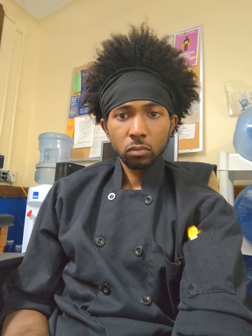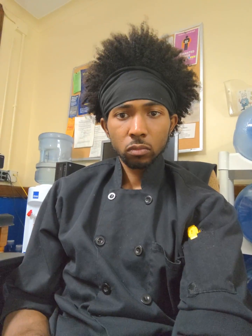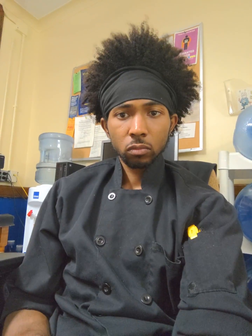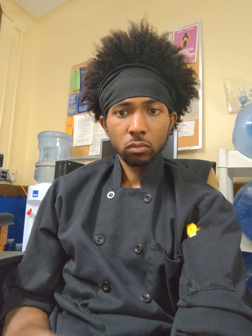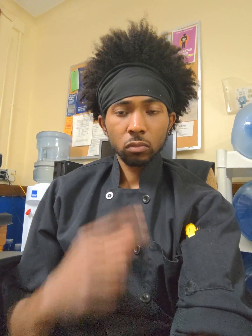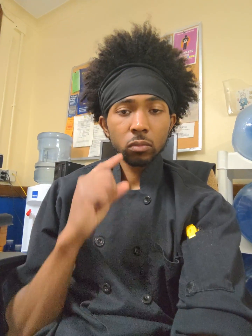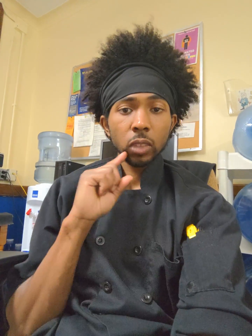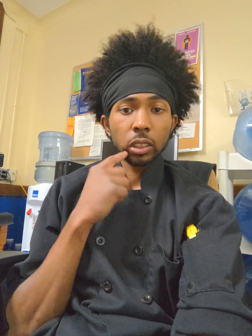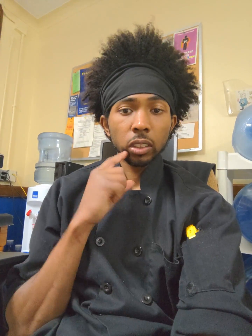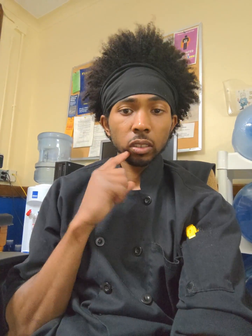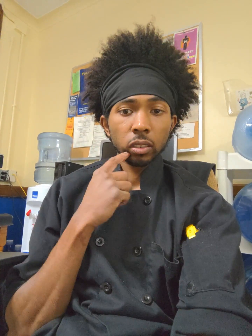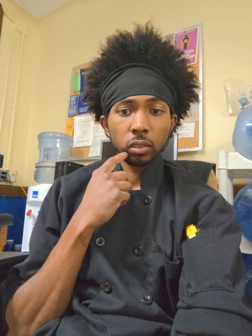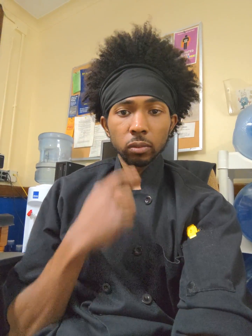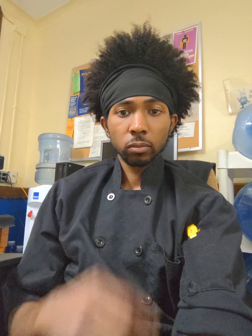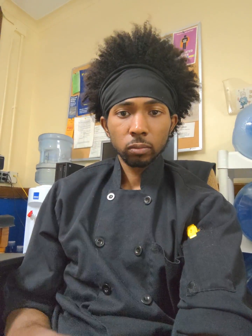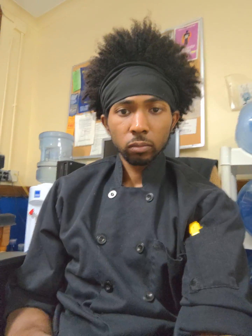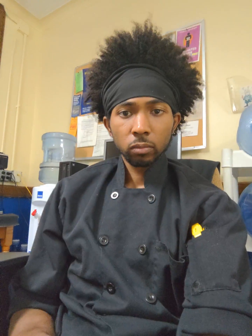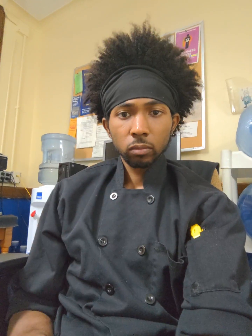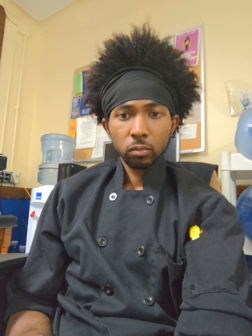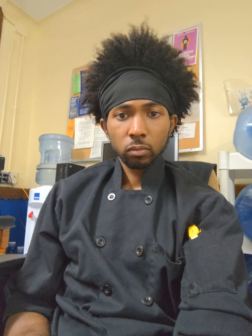candy